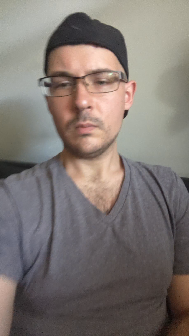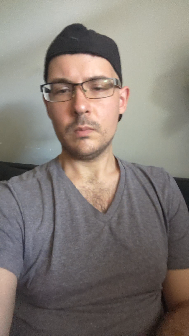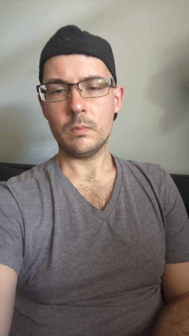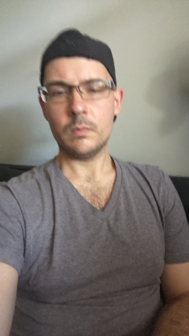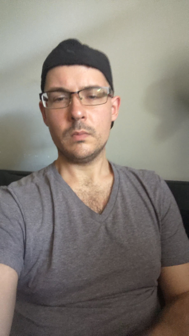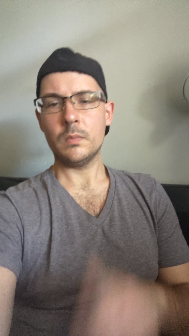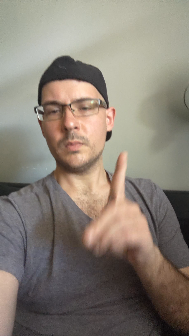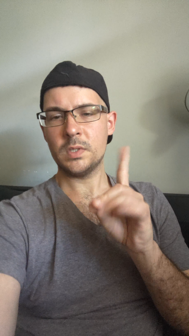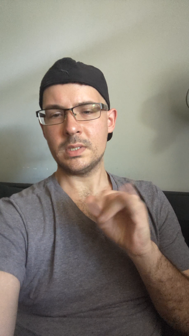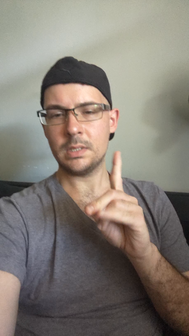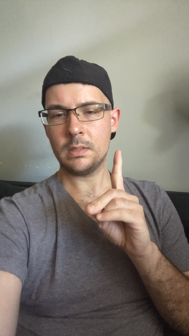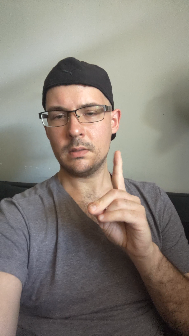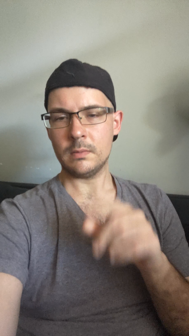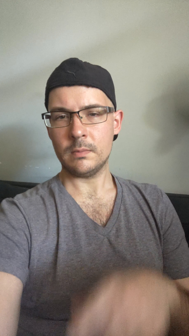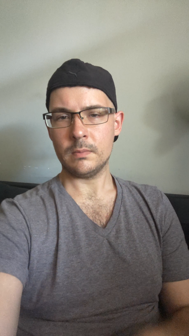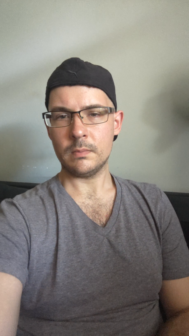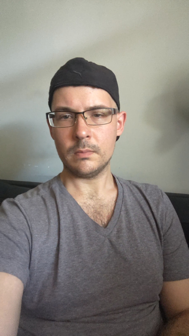did